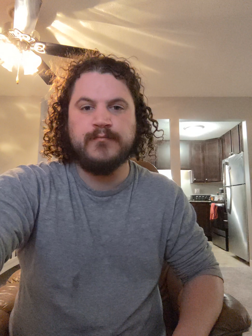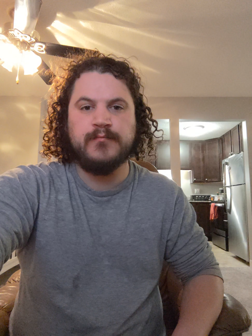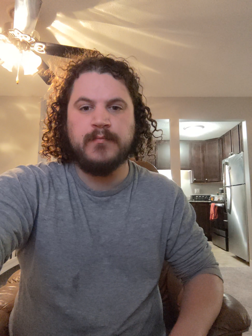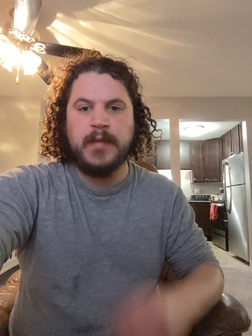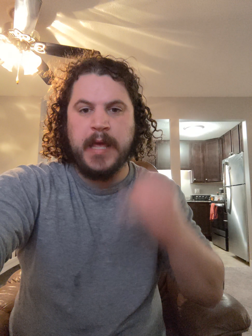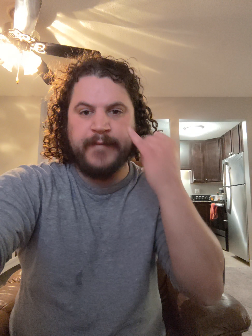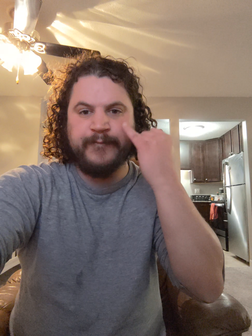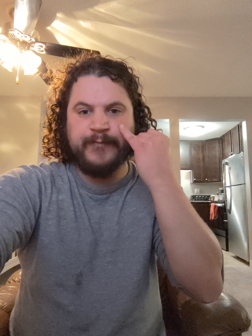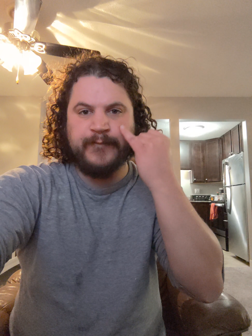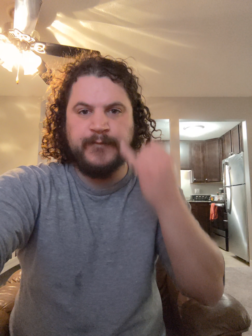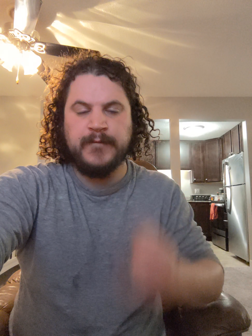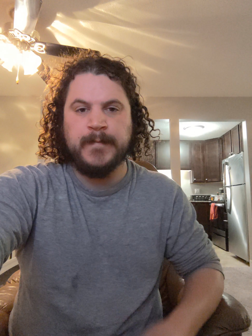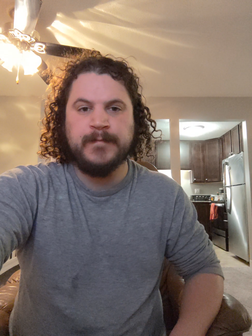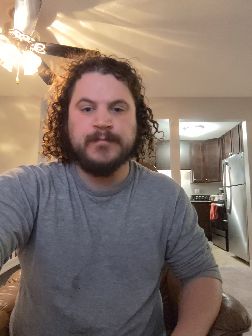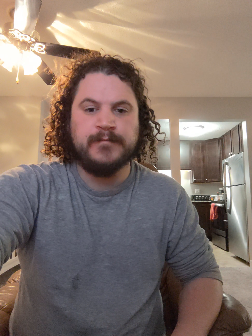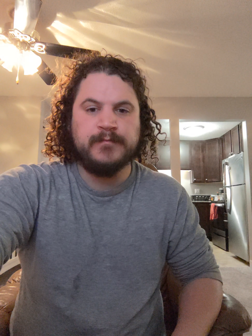if